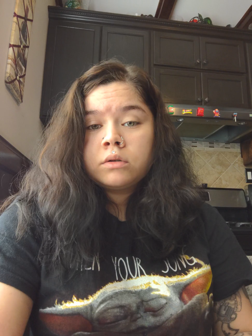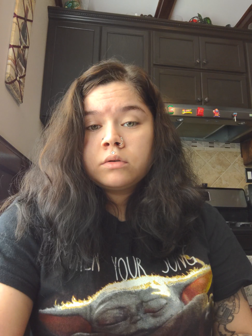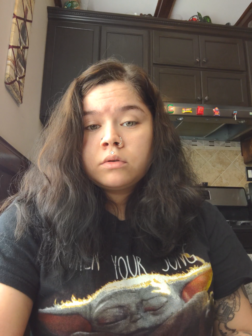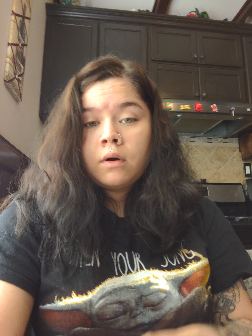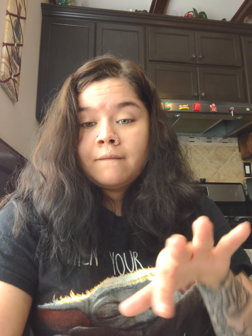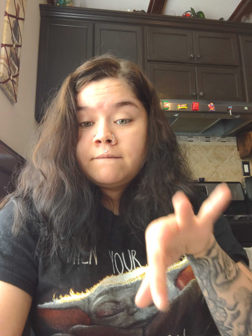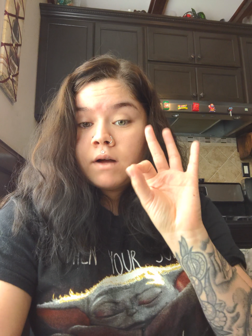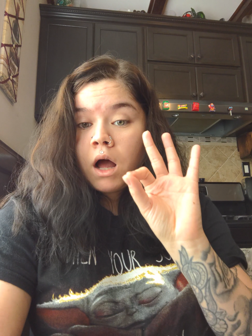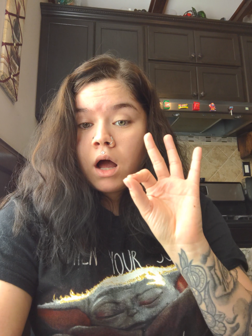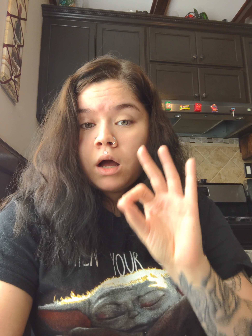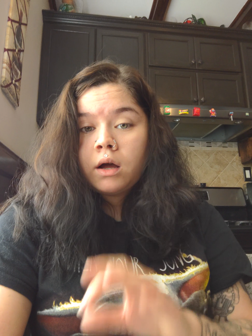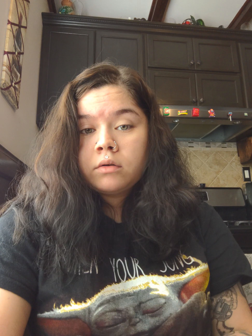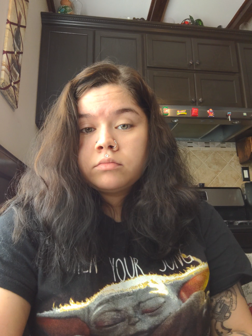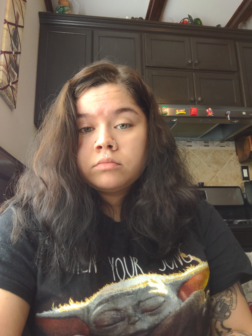find